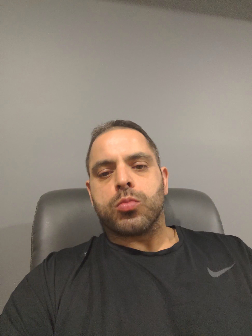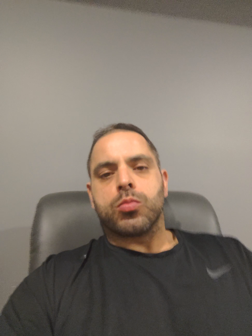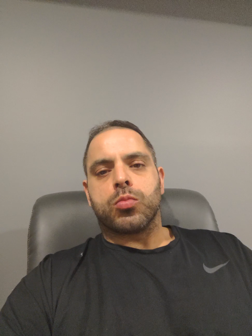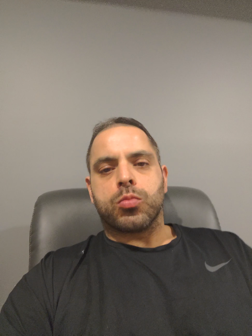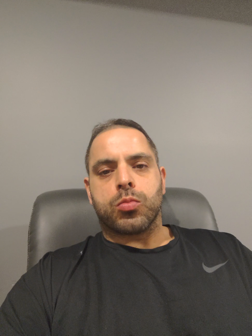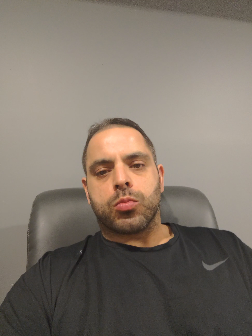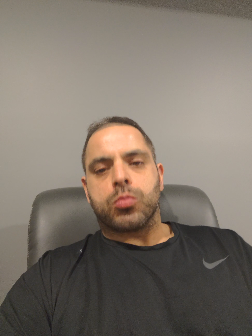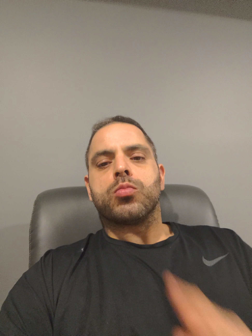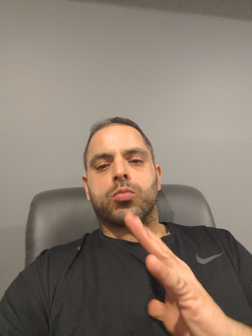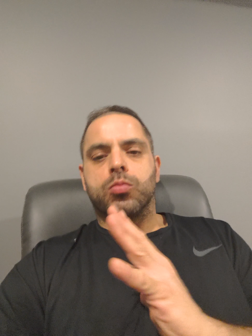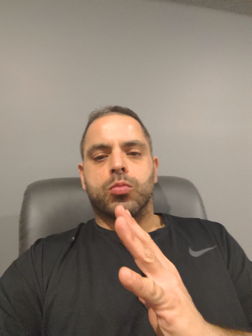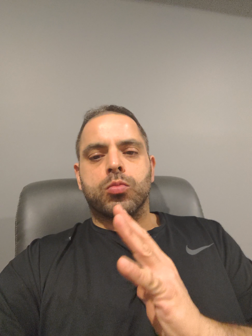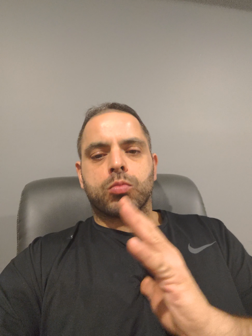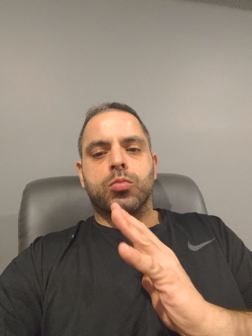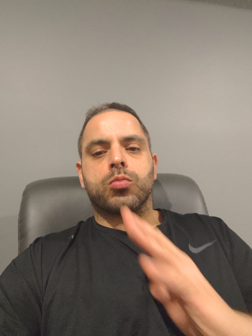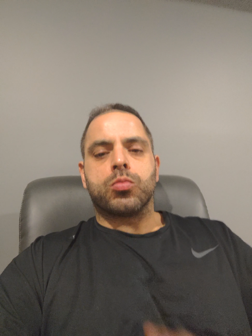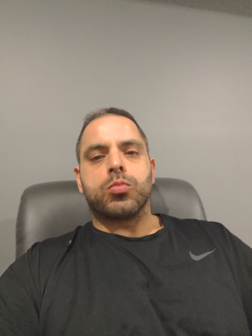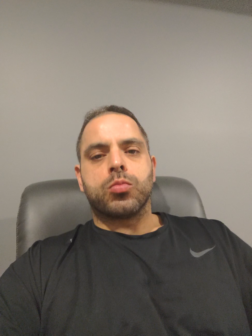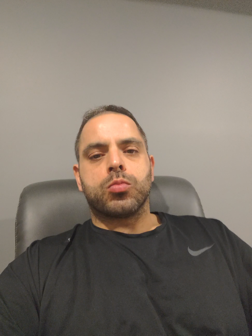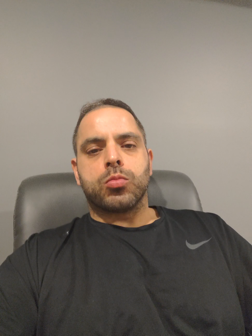fine